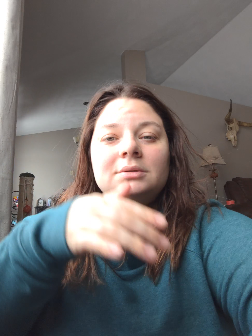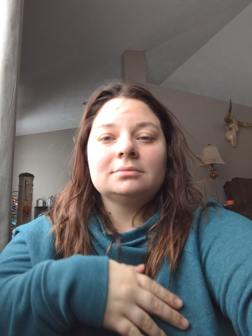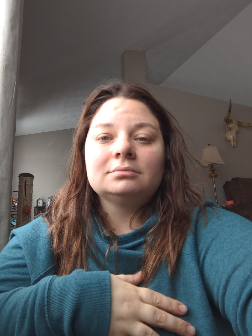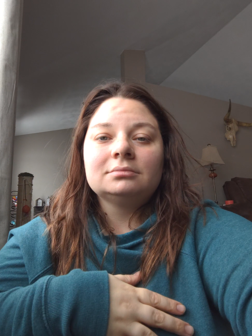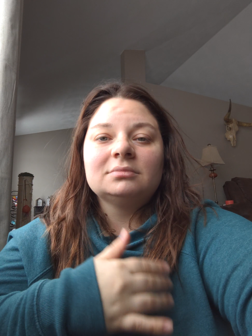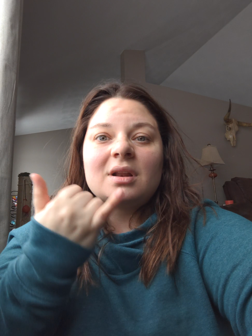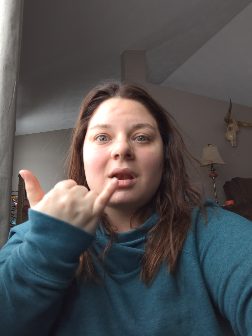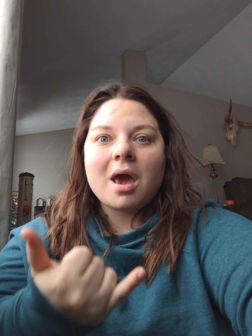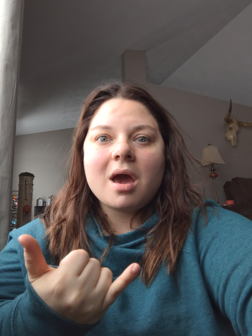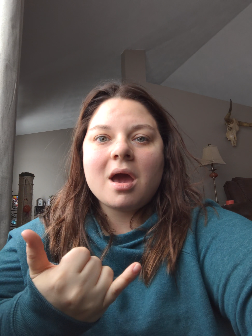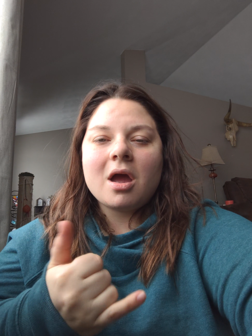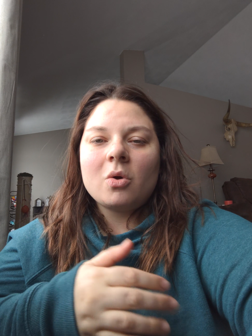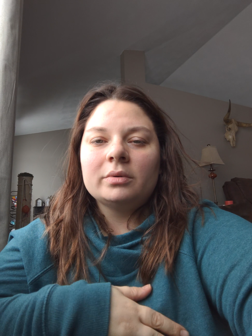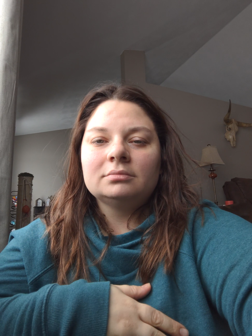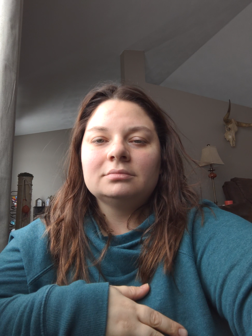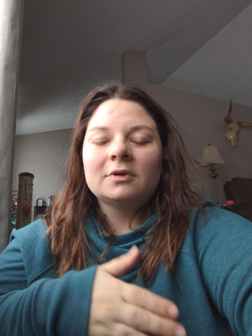now